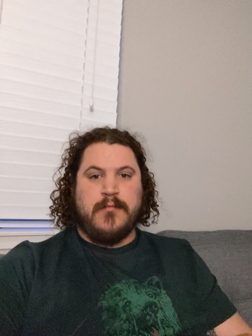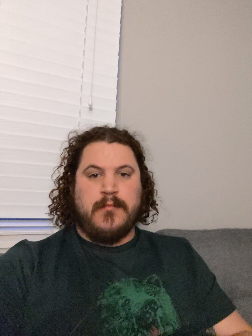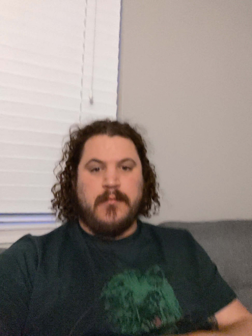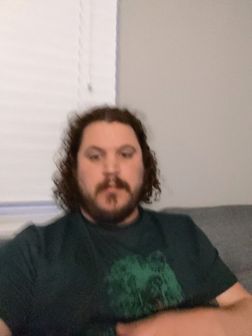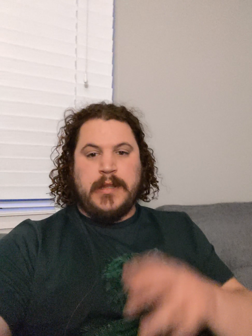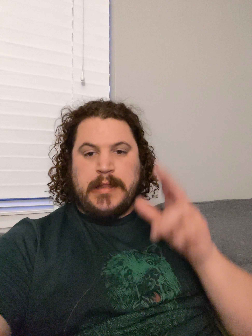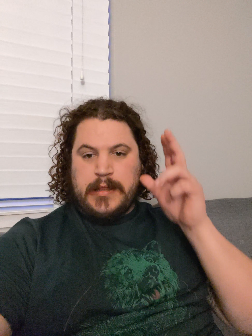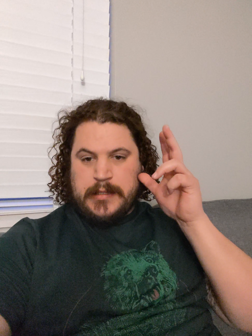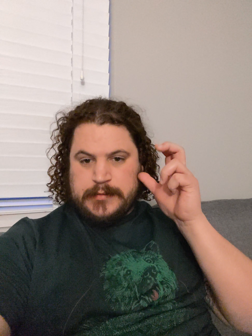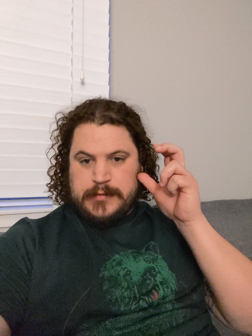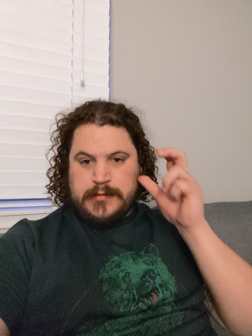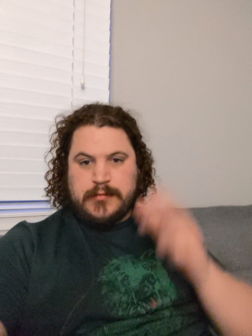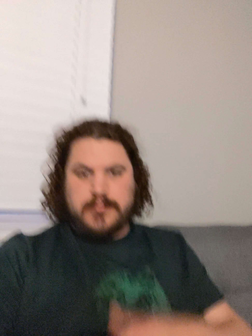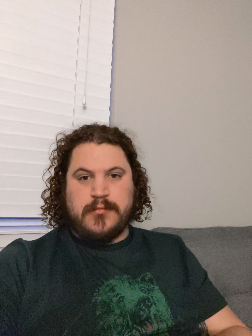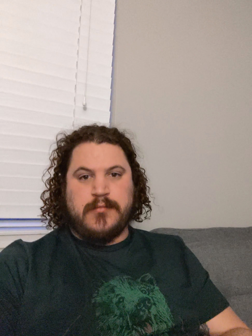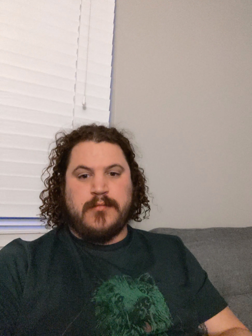listen